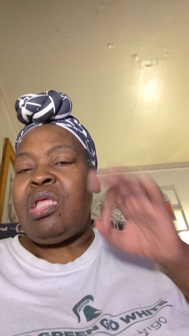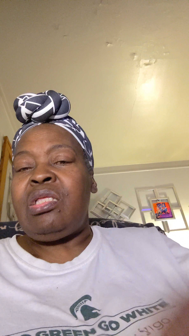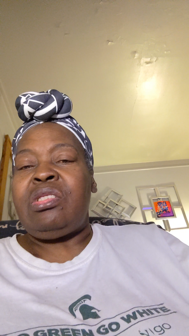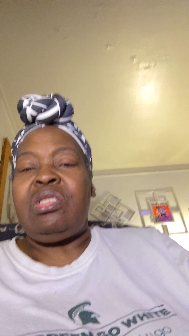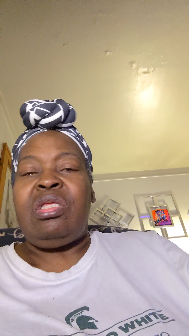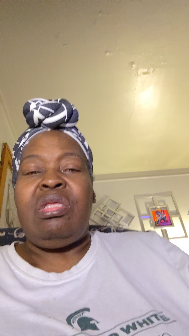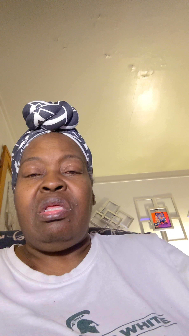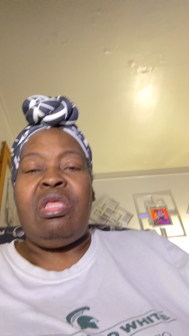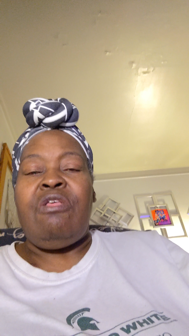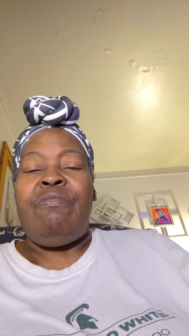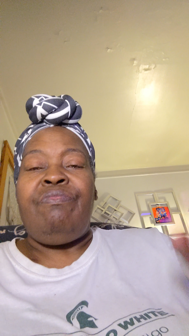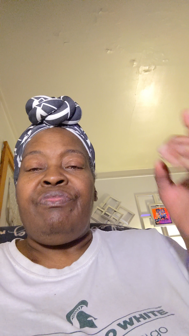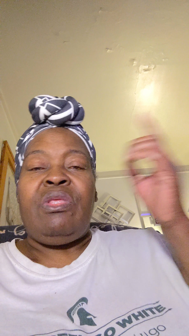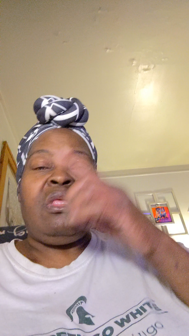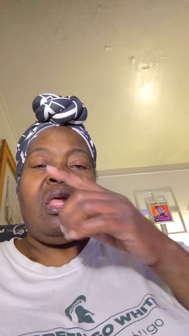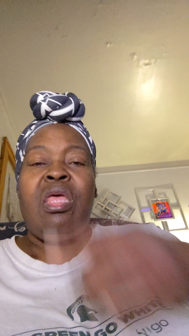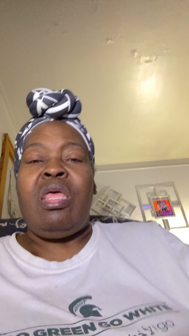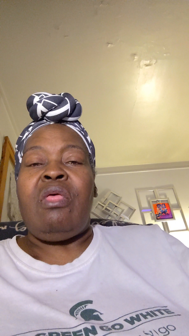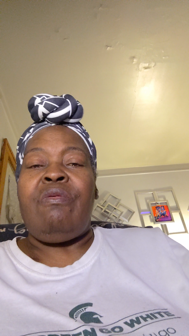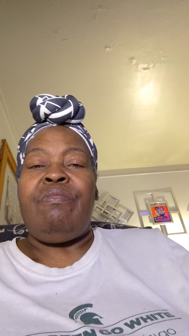day